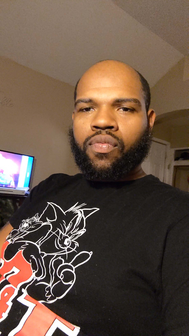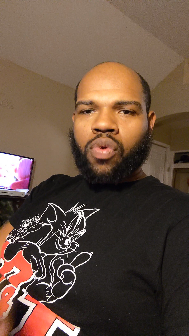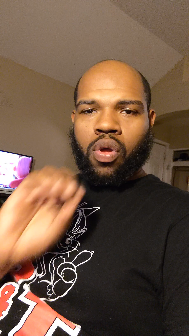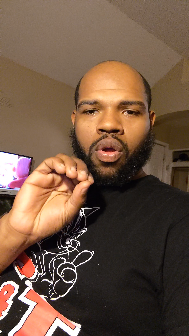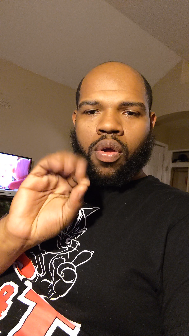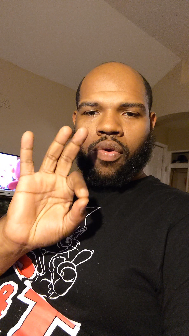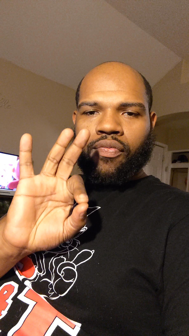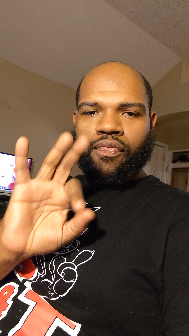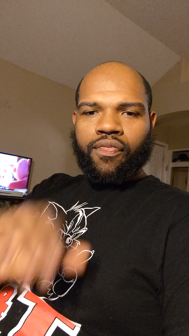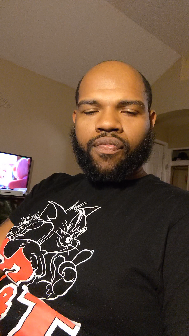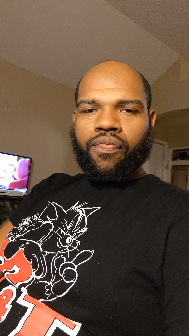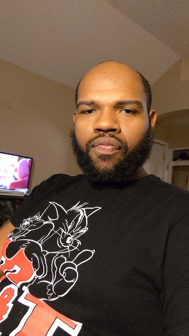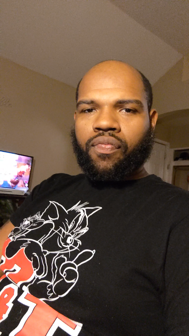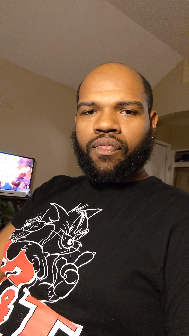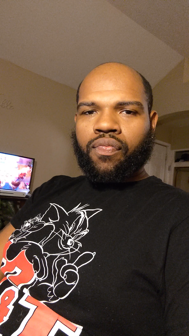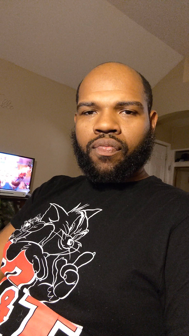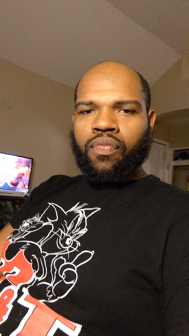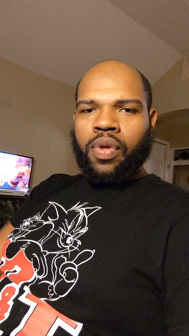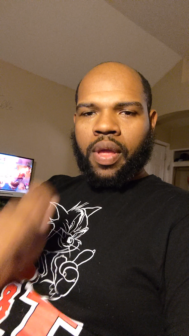of